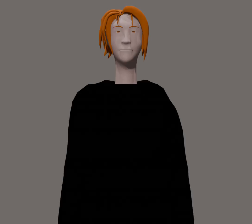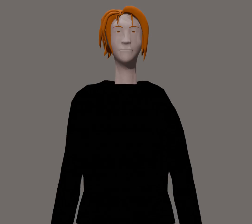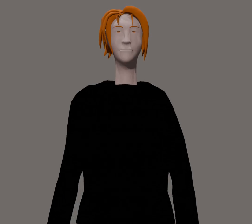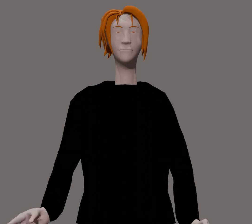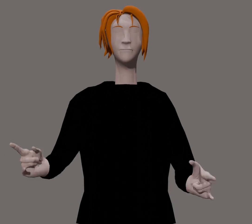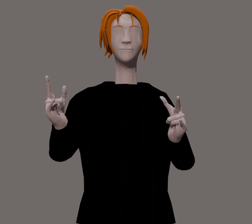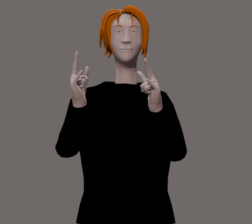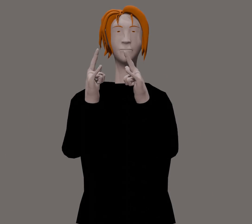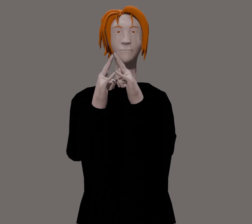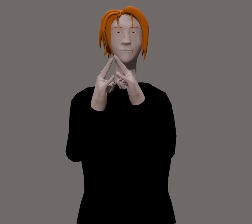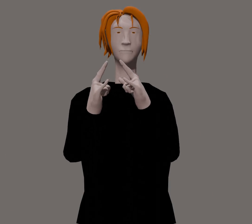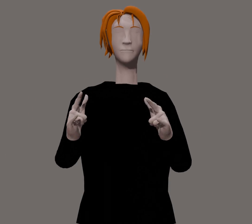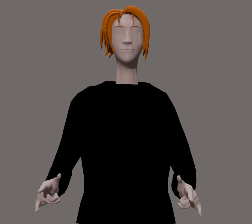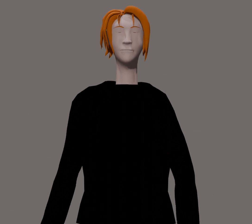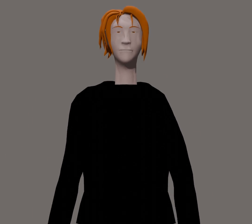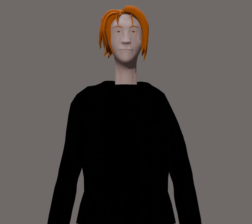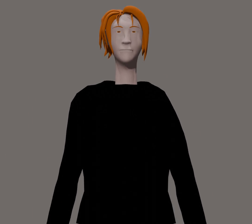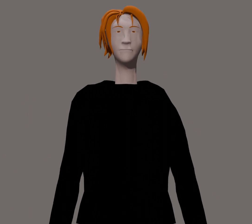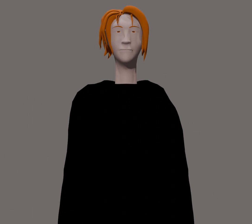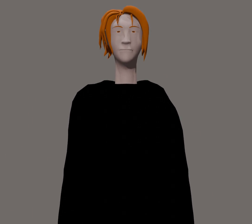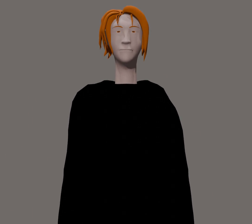Campground